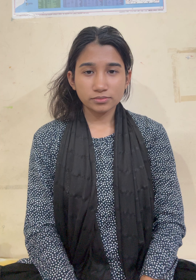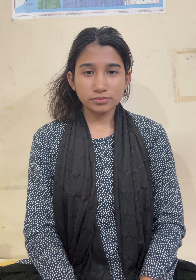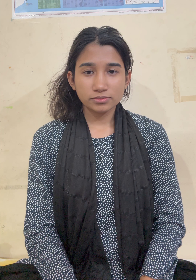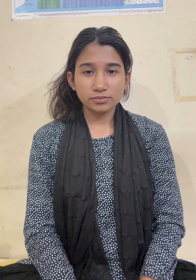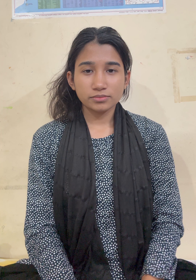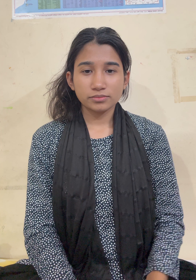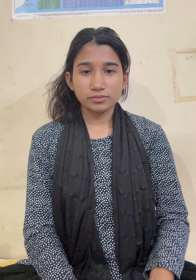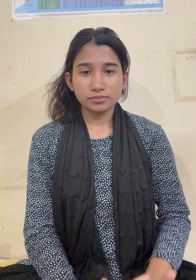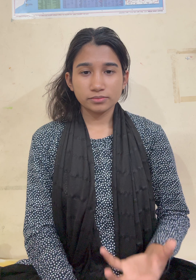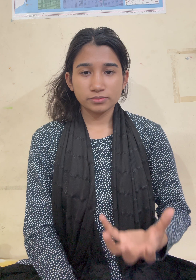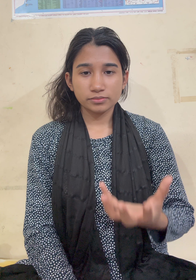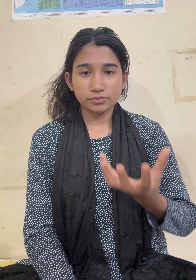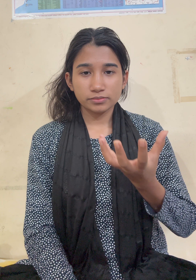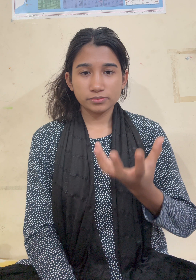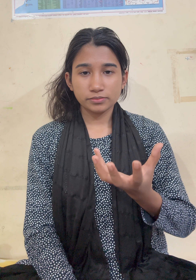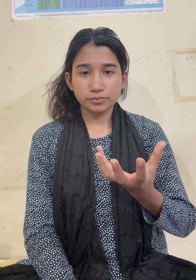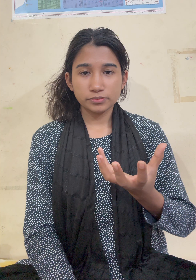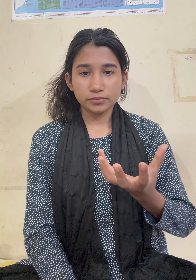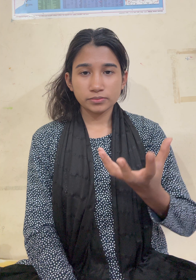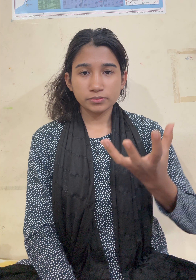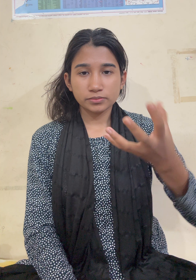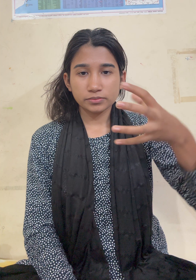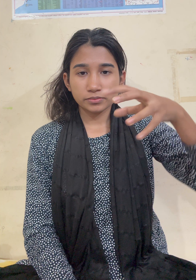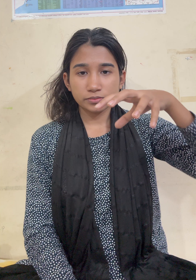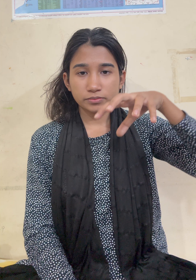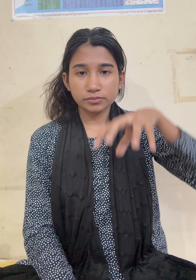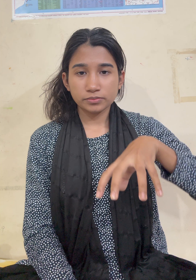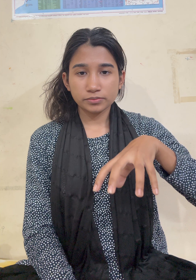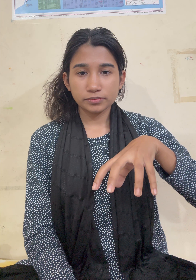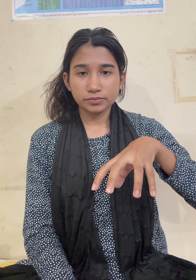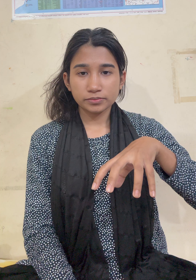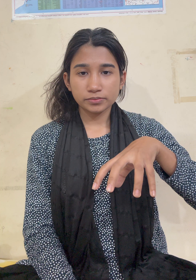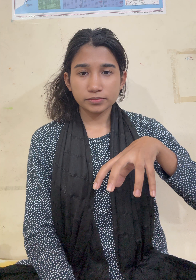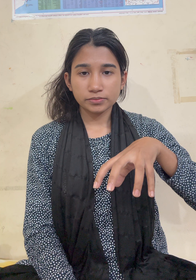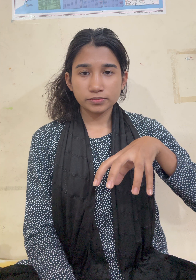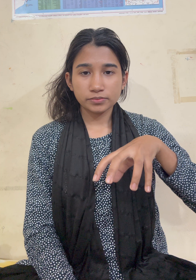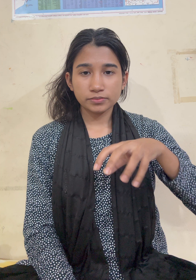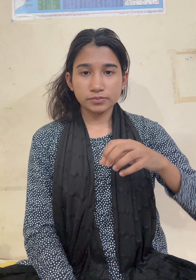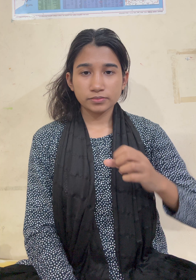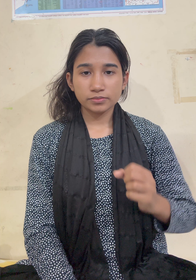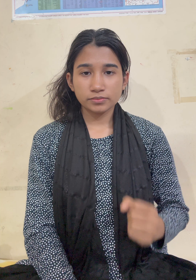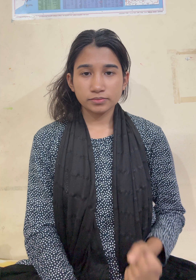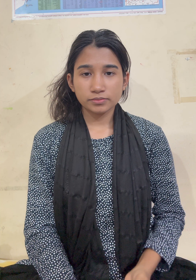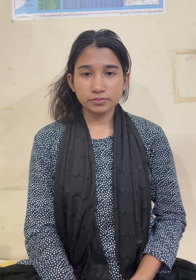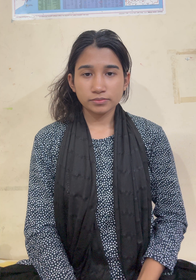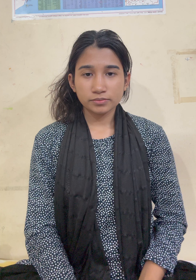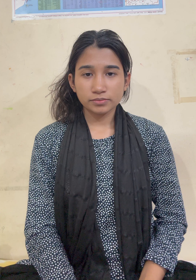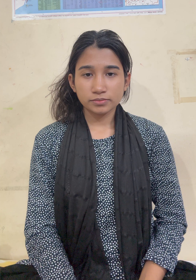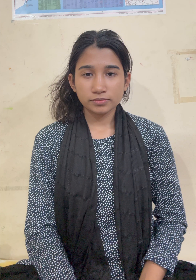বাংলাদেশ